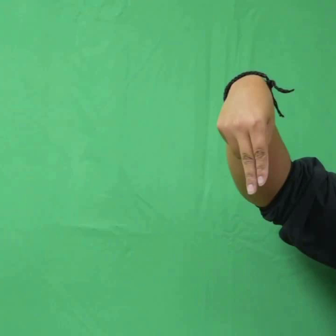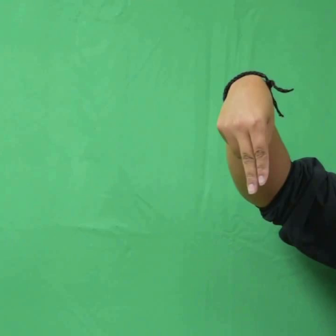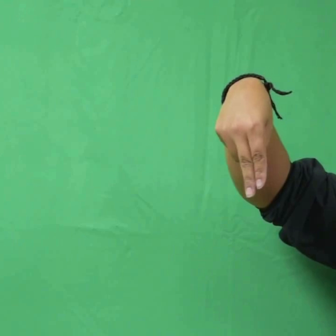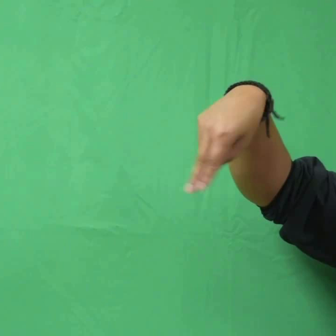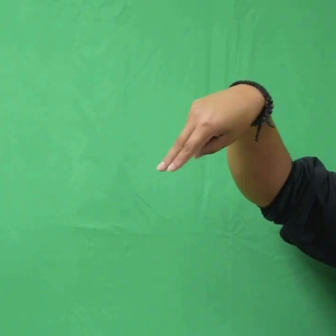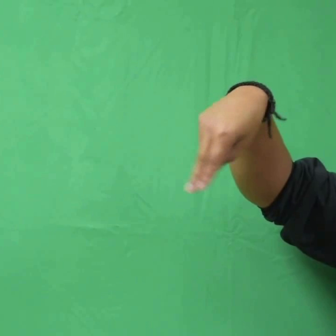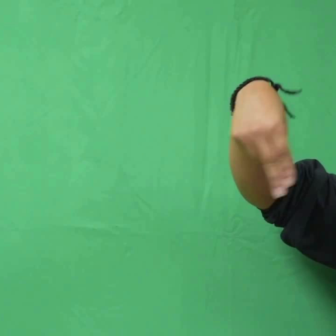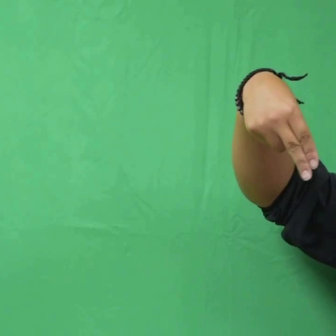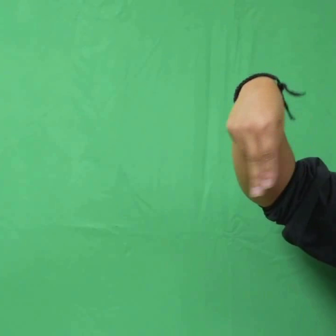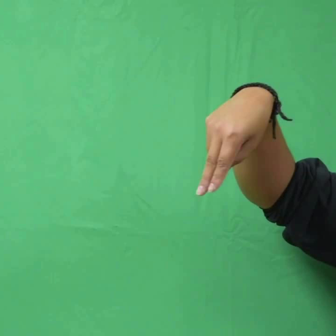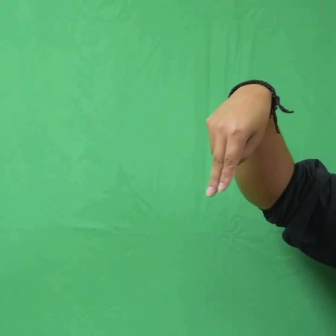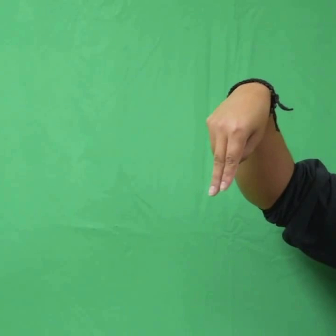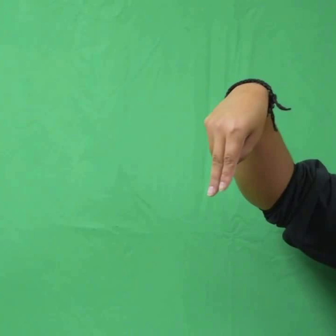Ñ